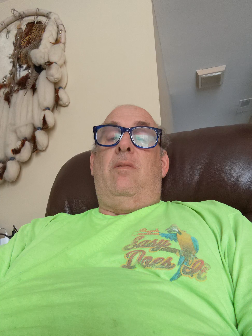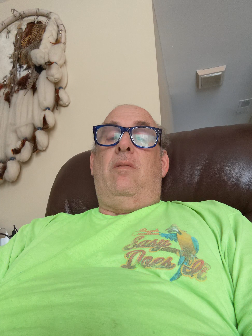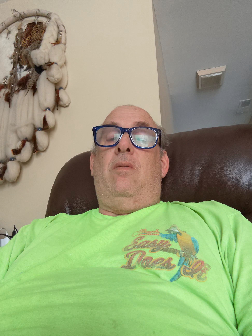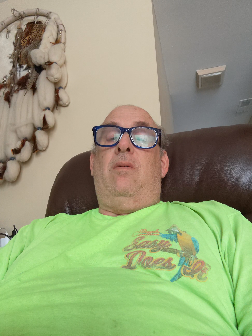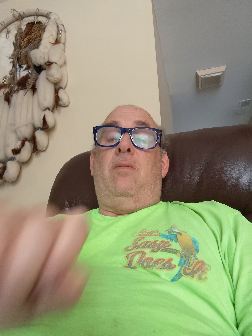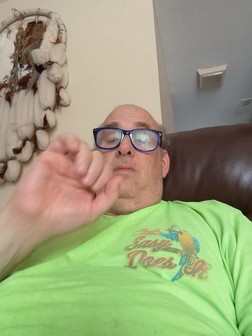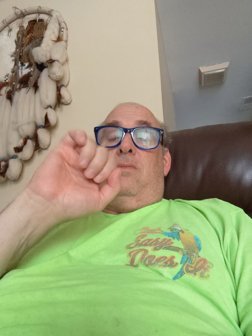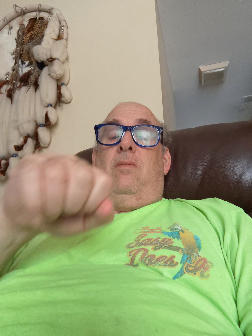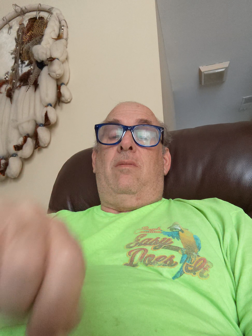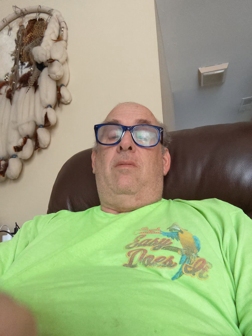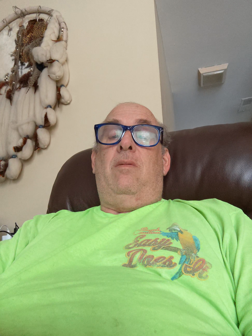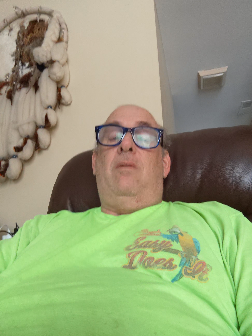yes